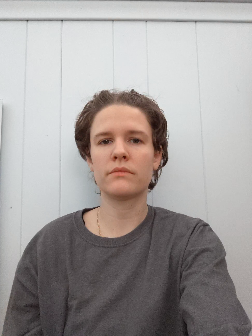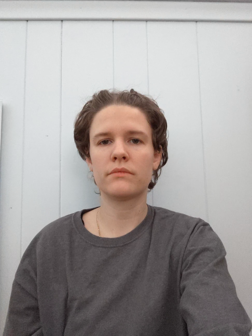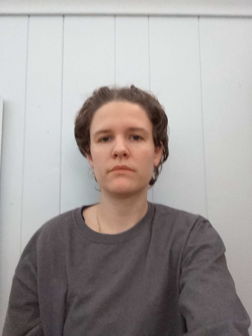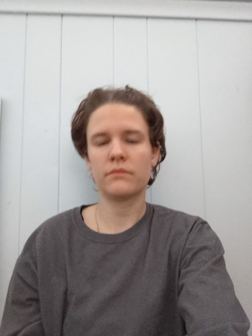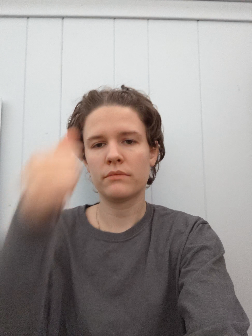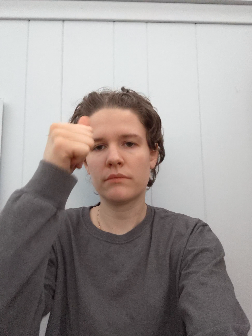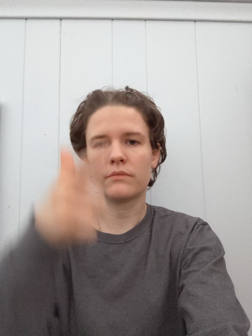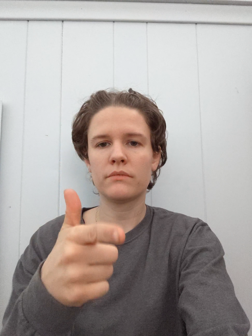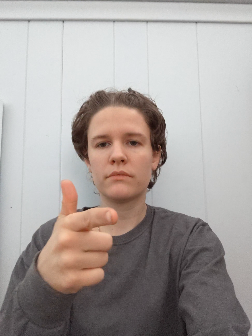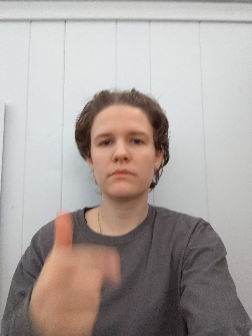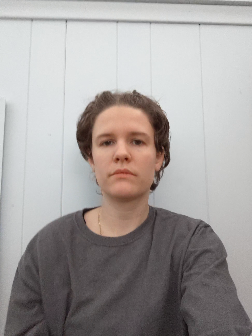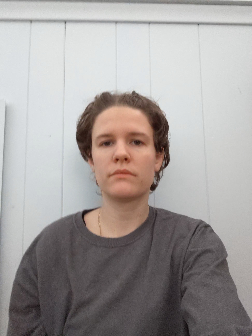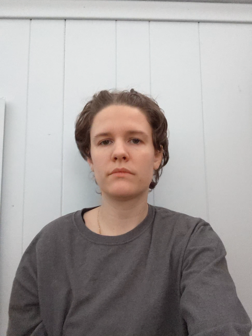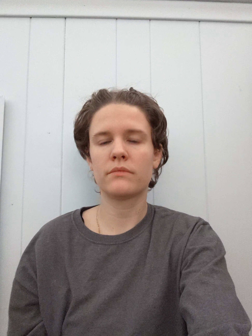brother